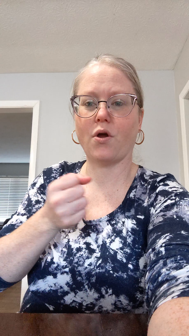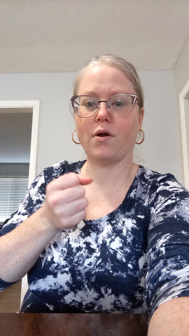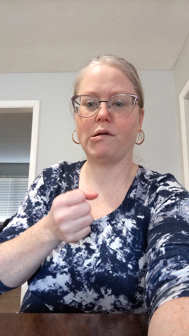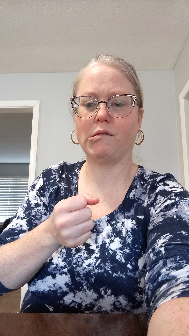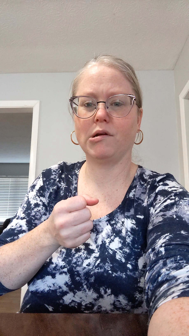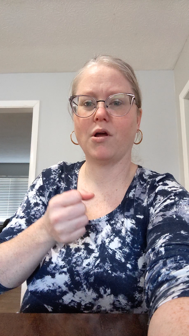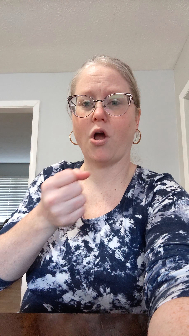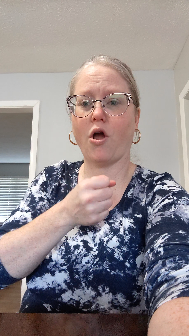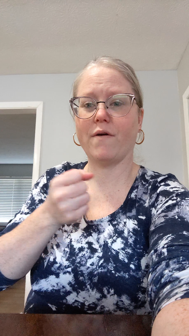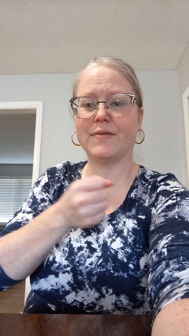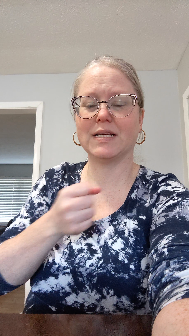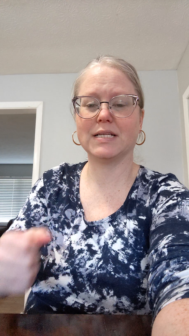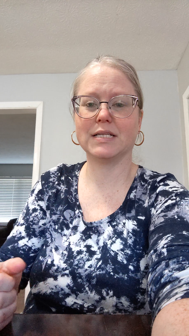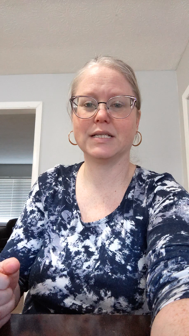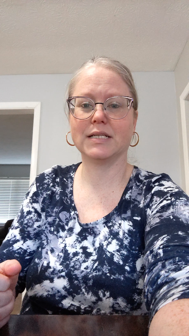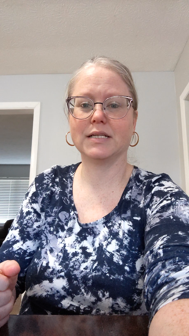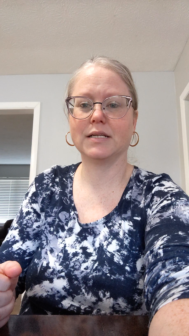coffee